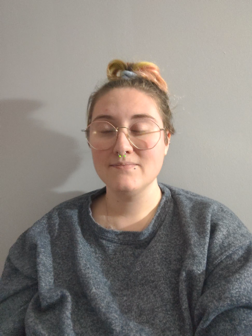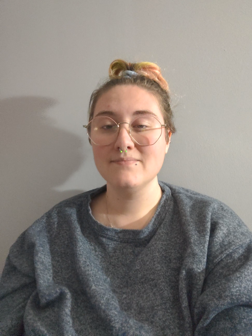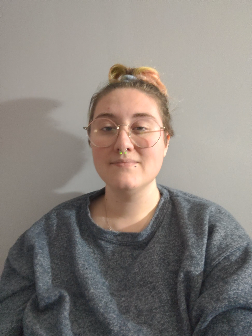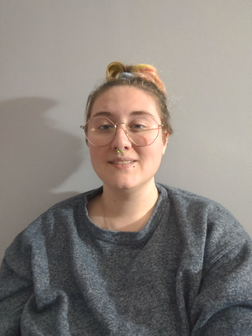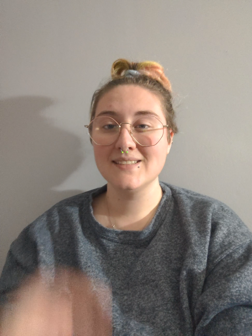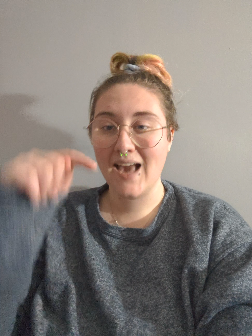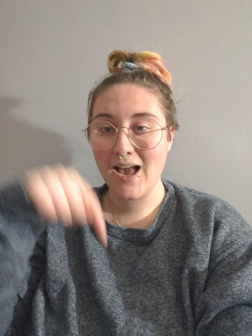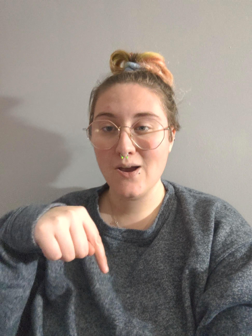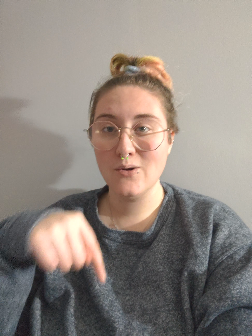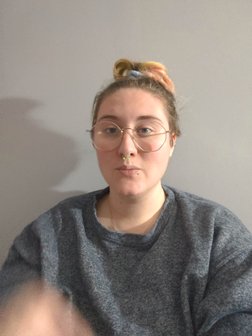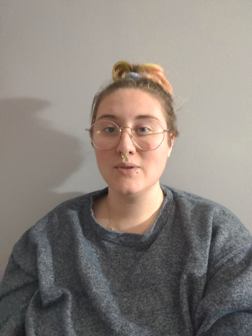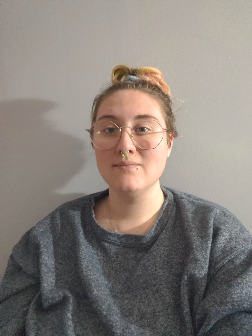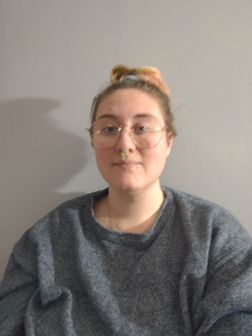down